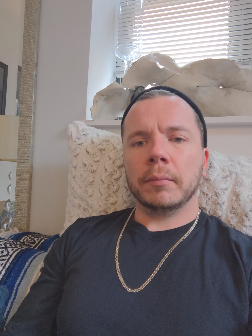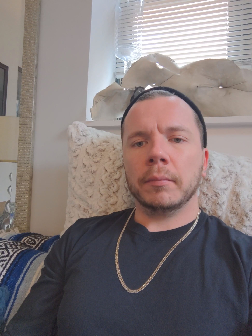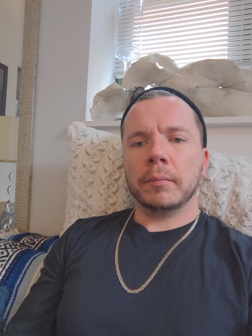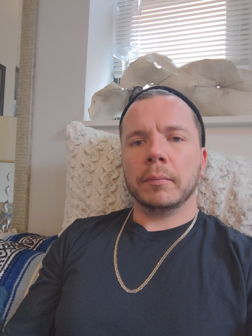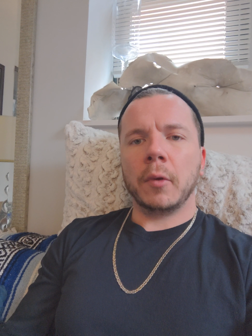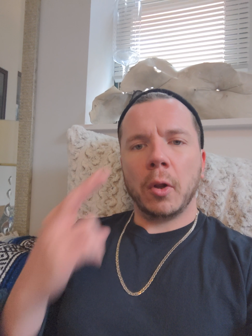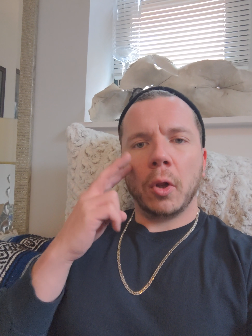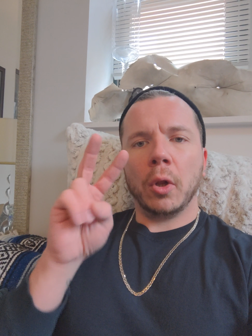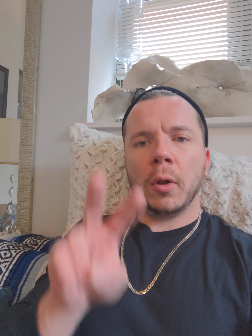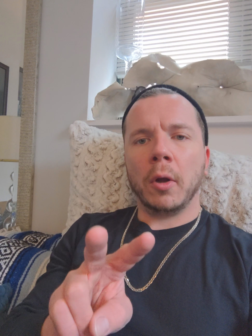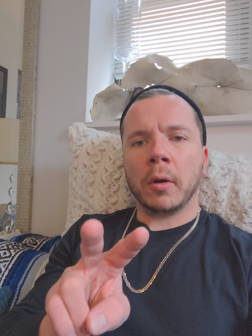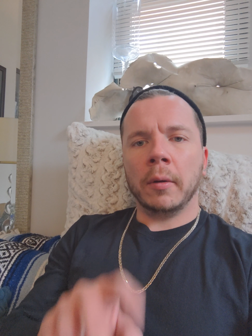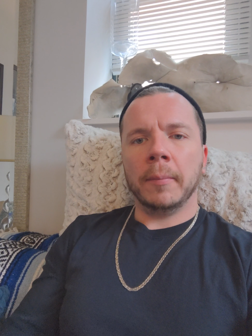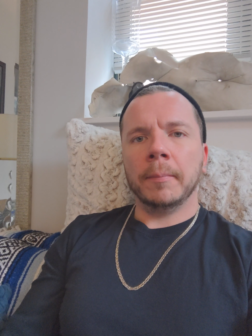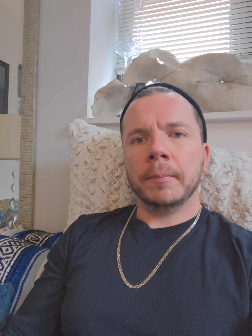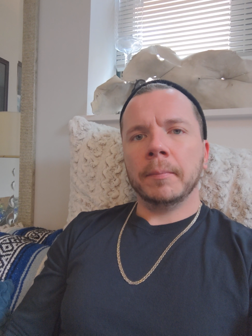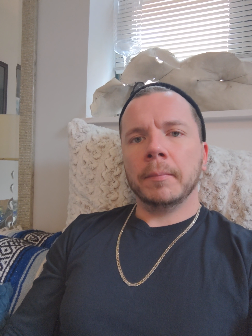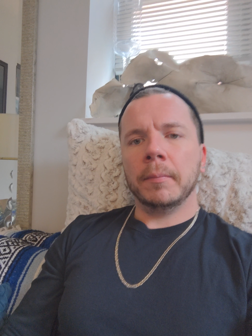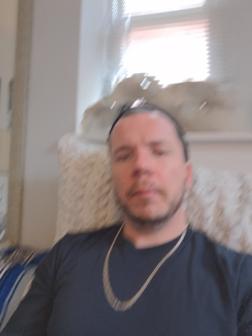look